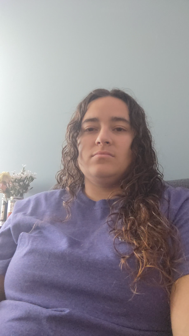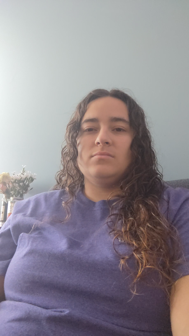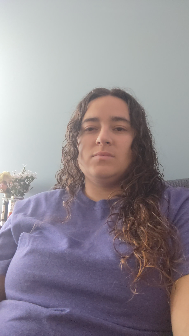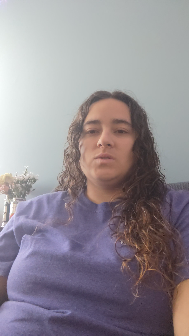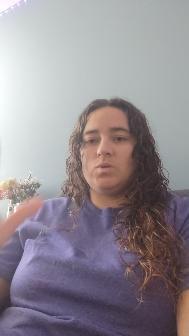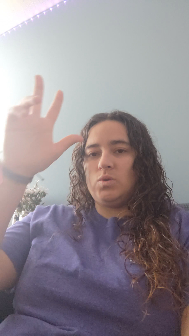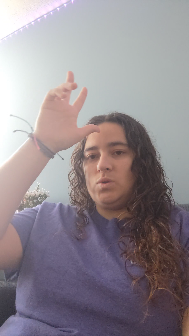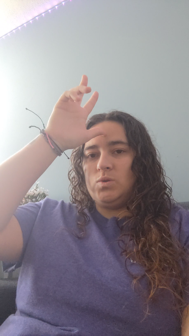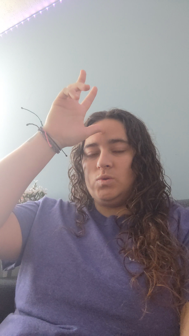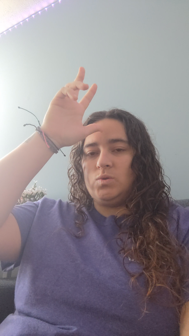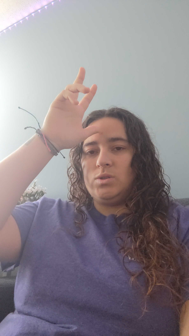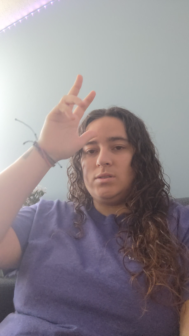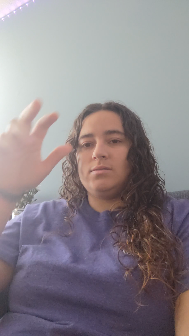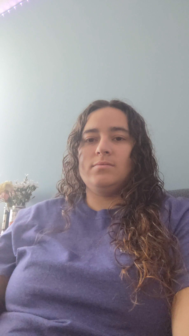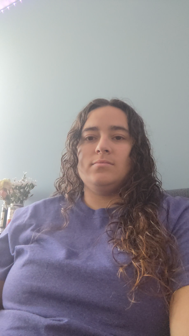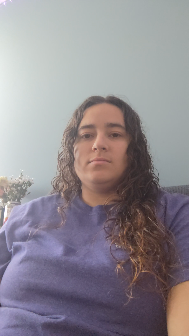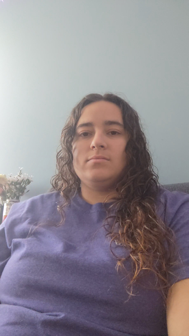rooster